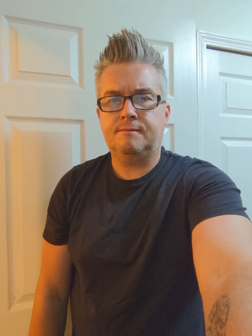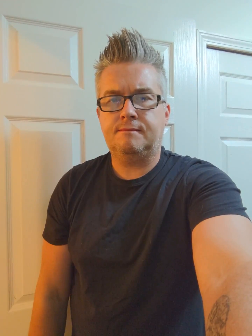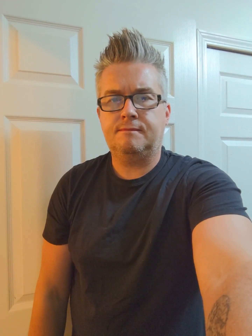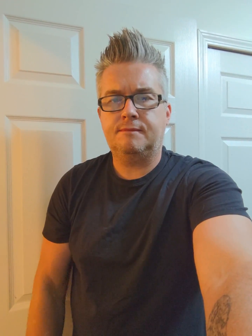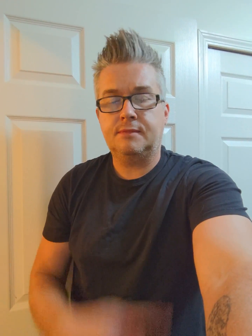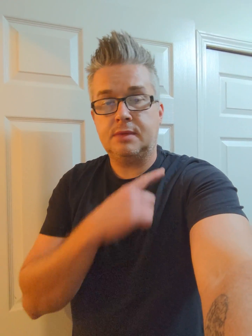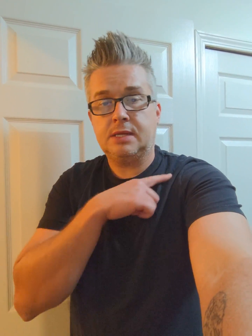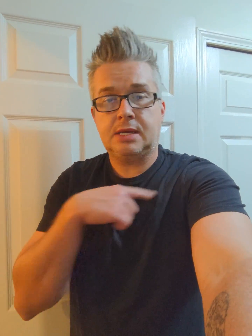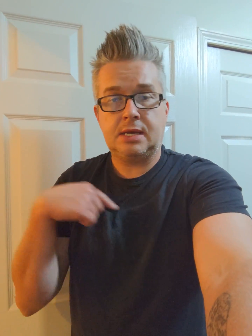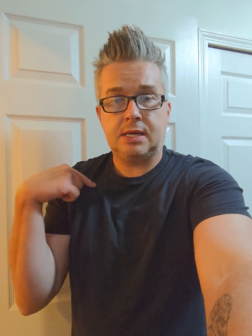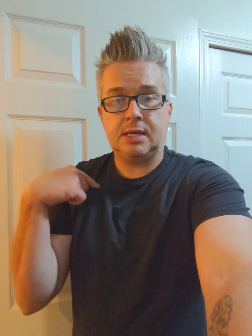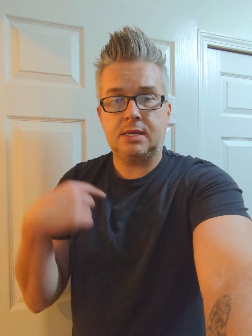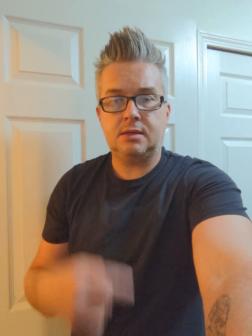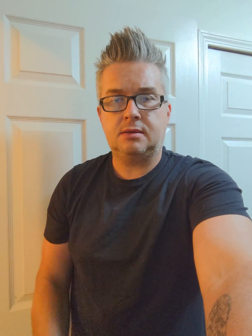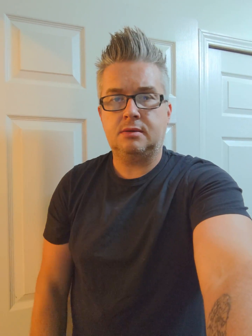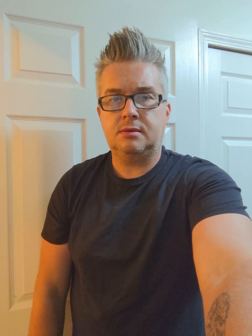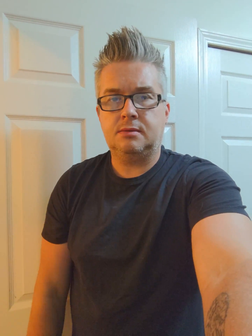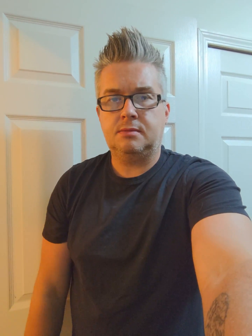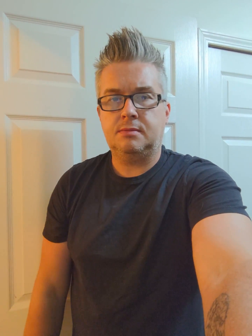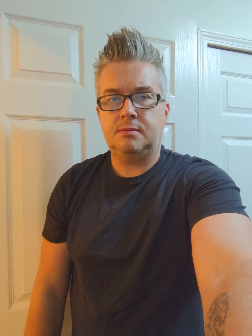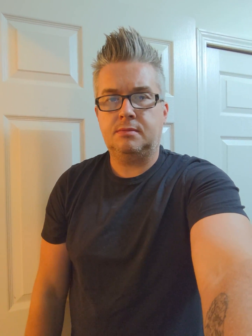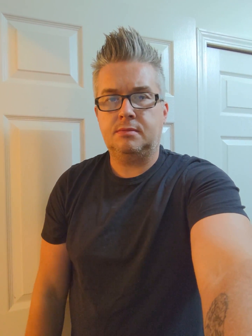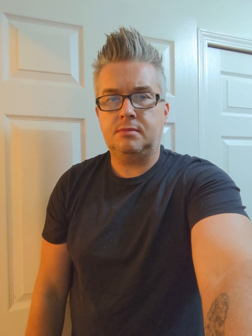necklace